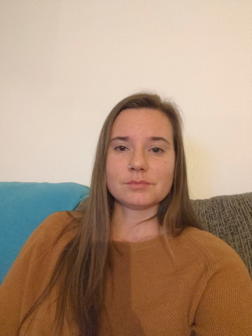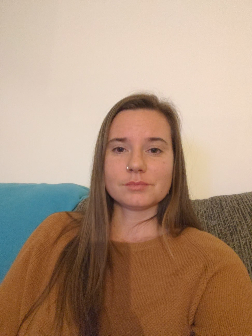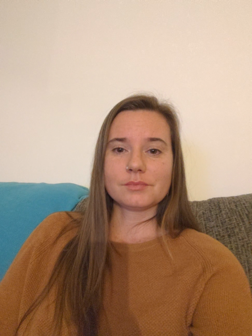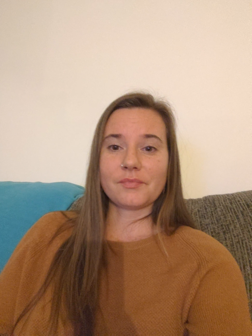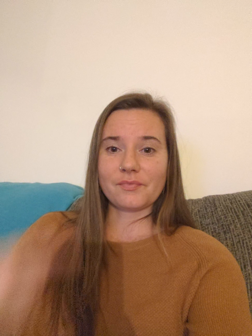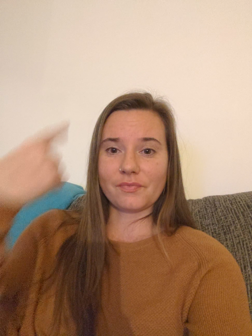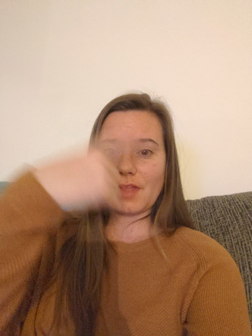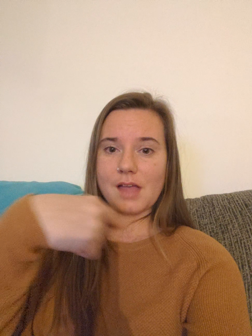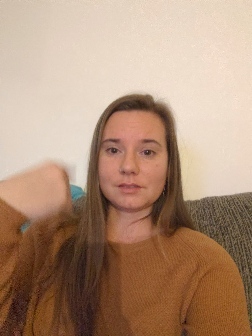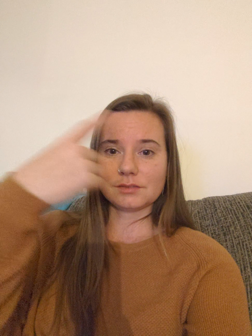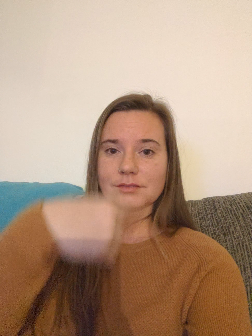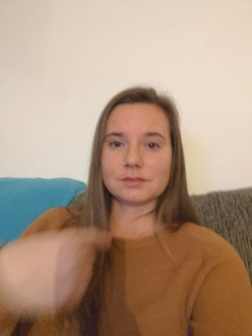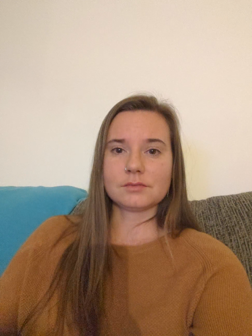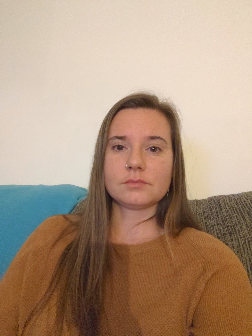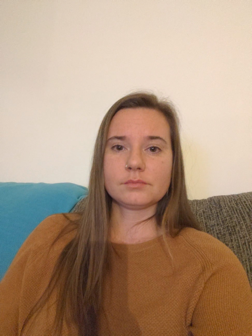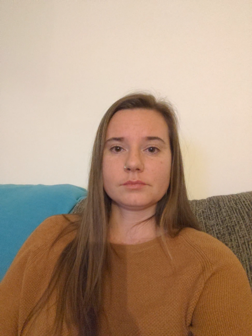face